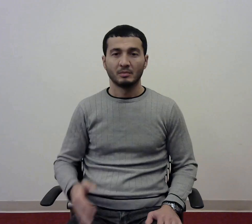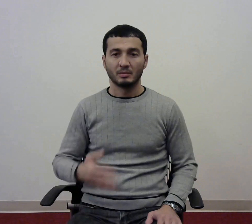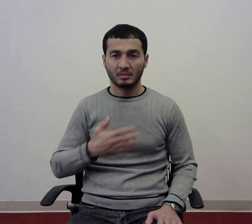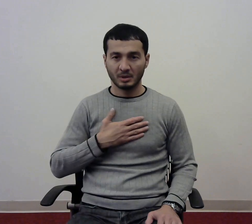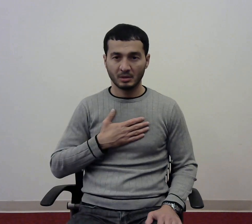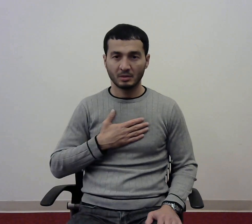mən